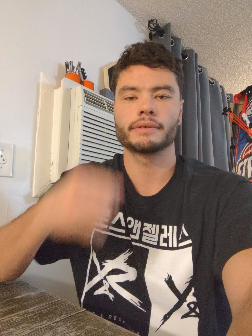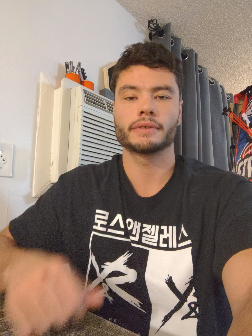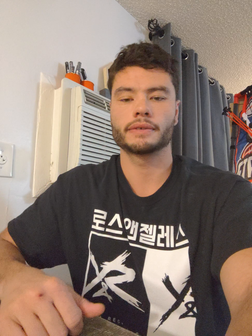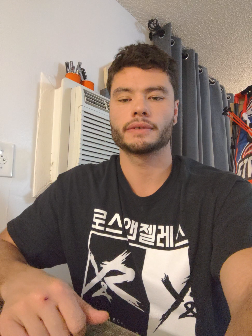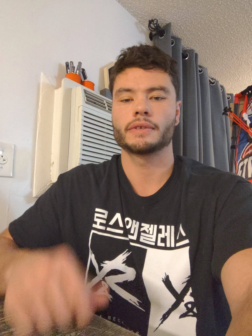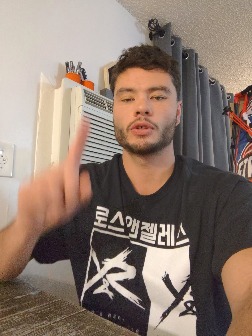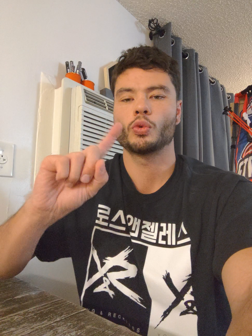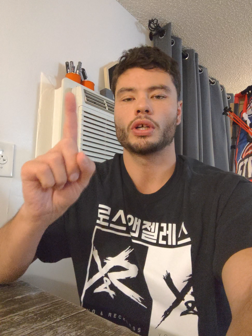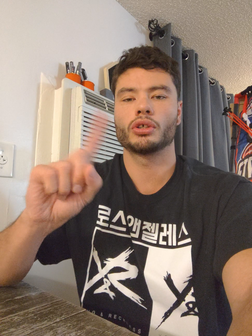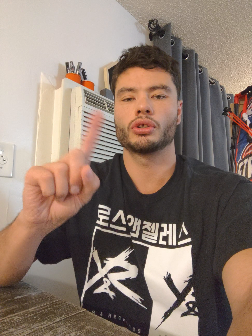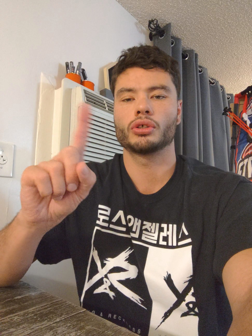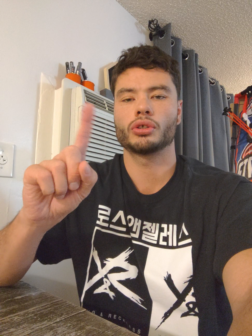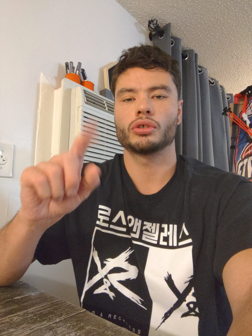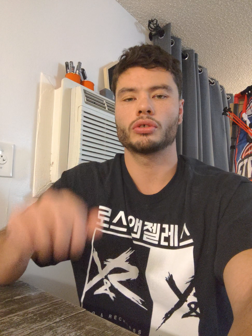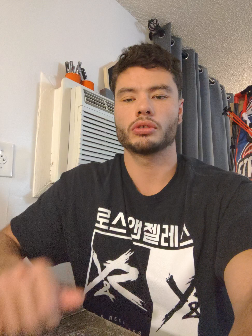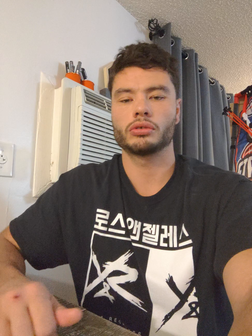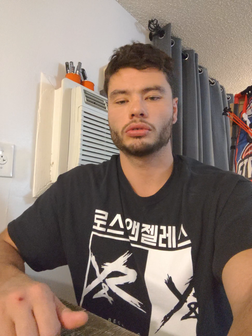where